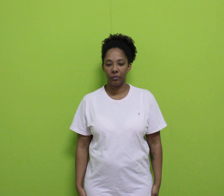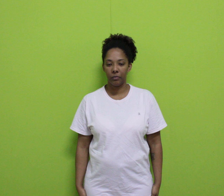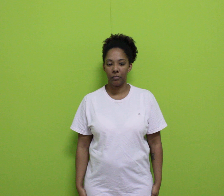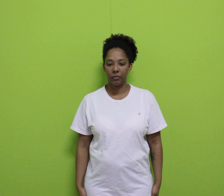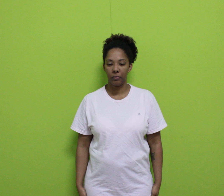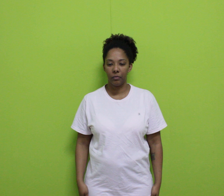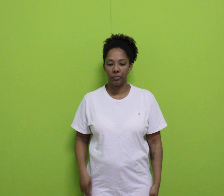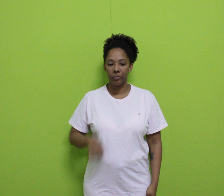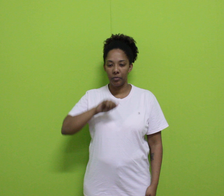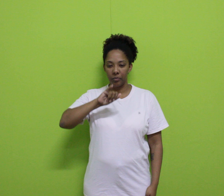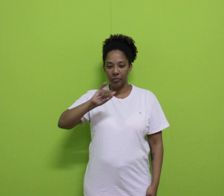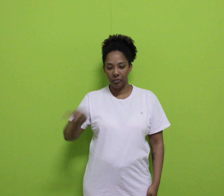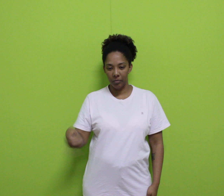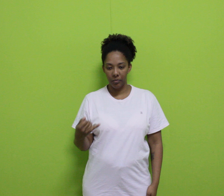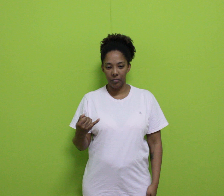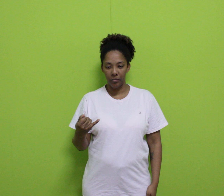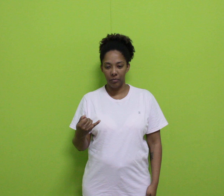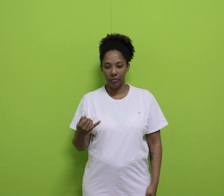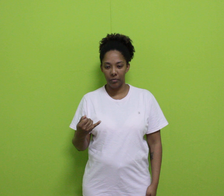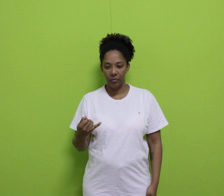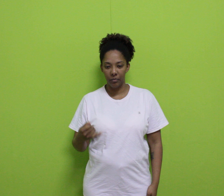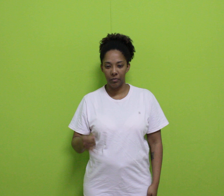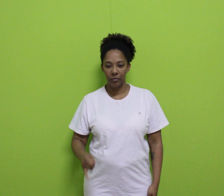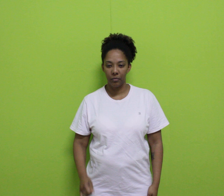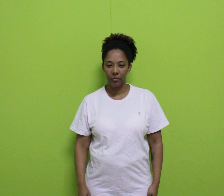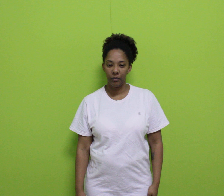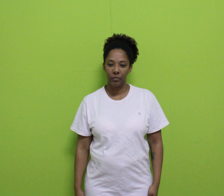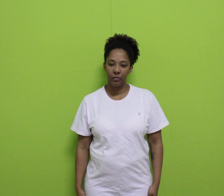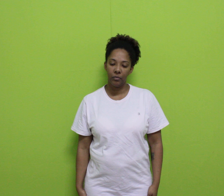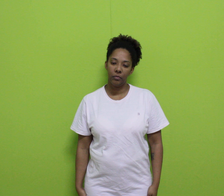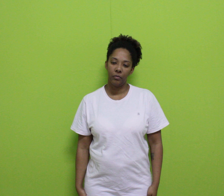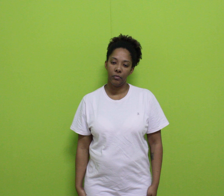aproveitar